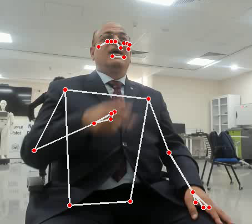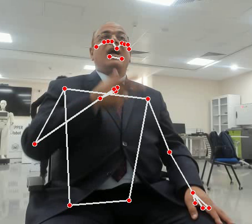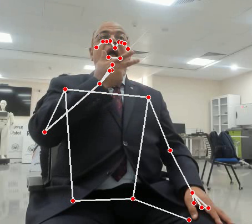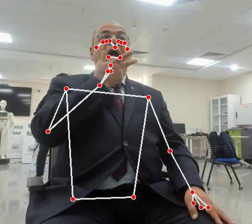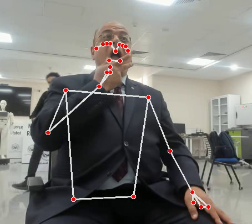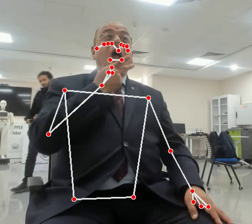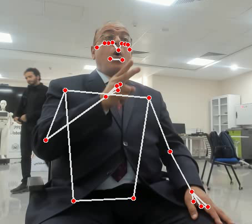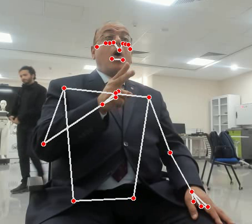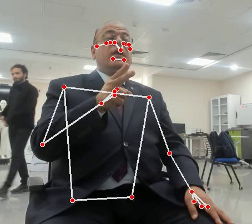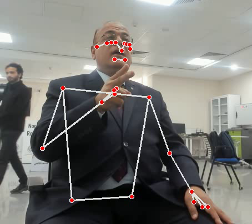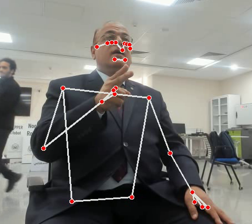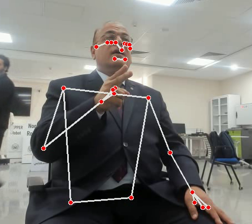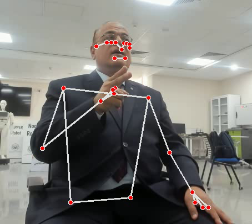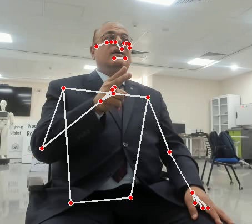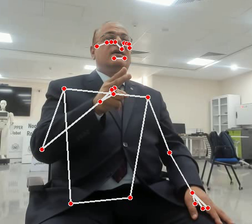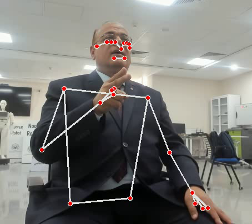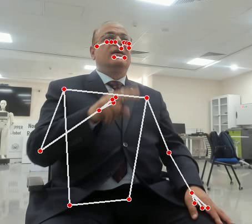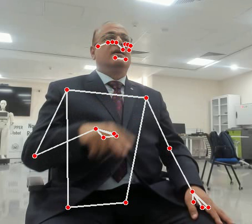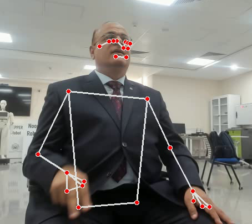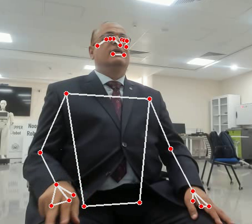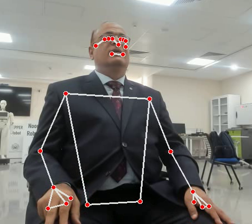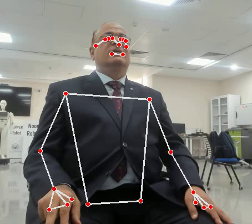helw awy